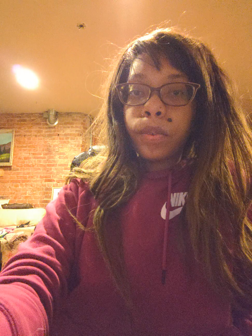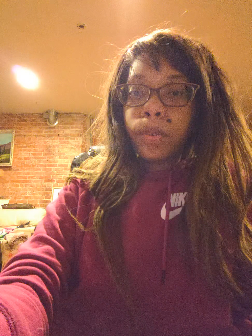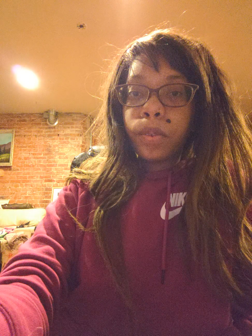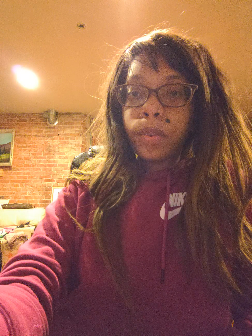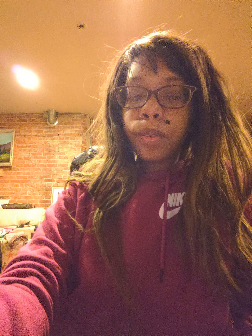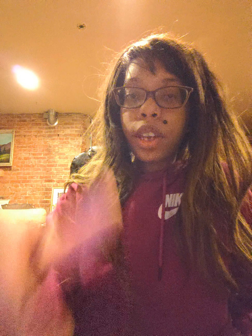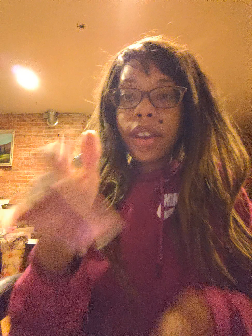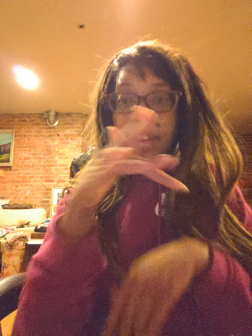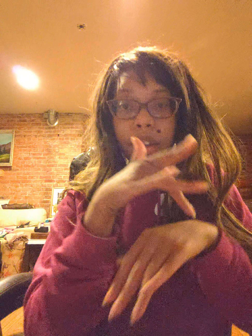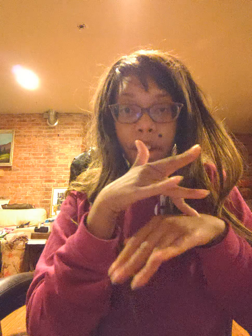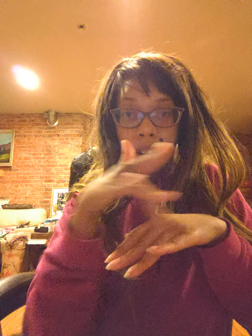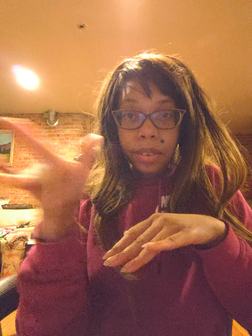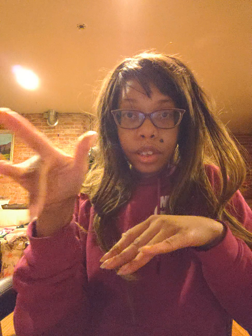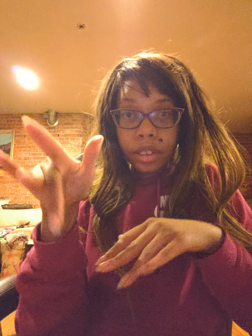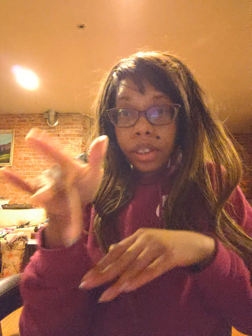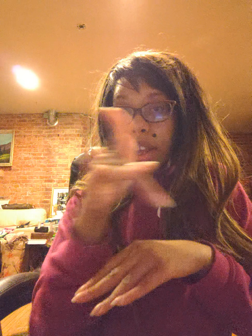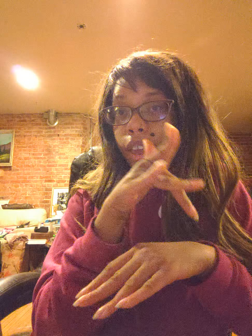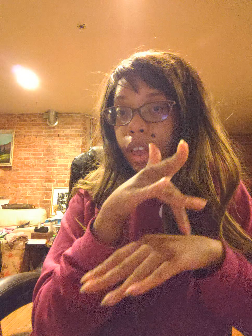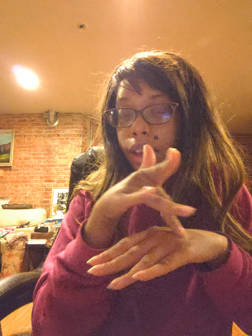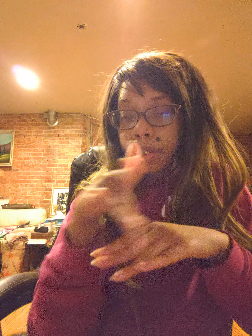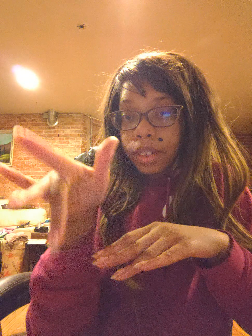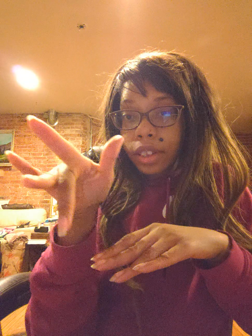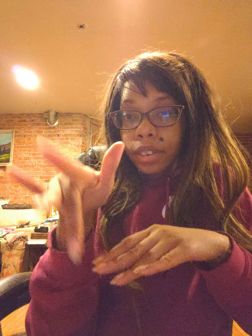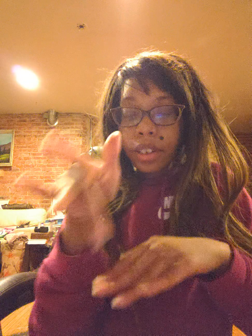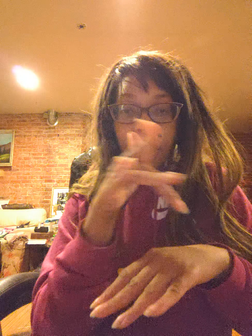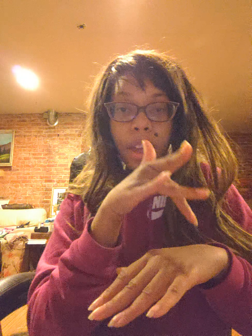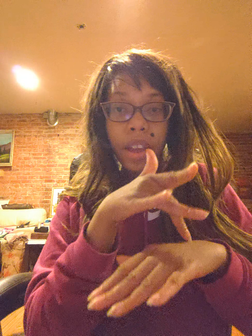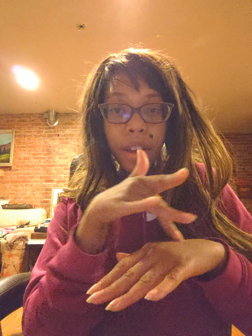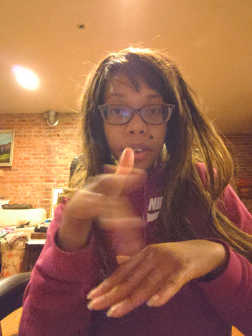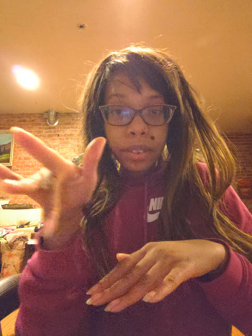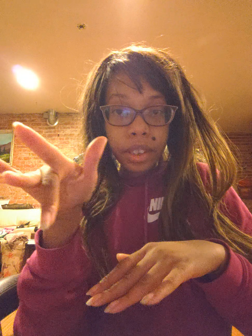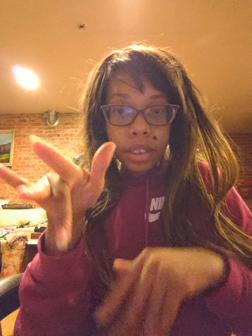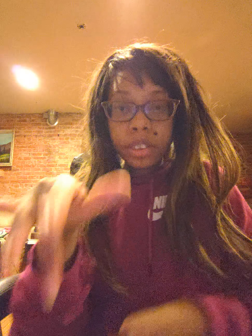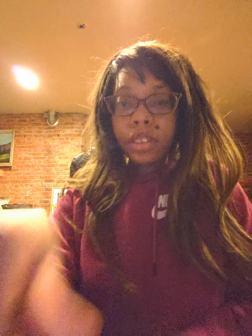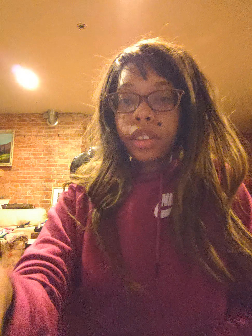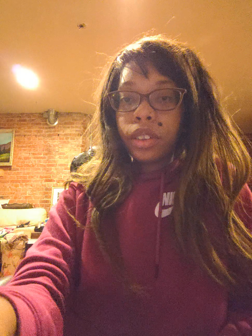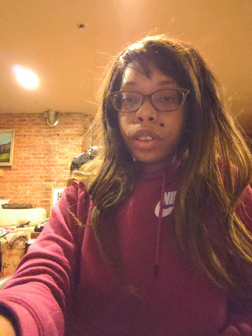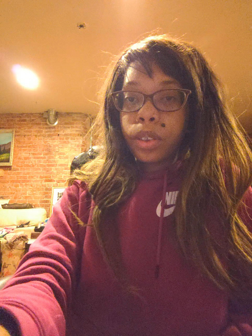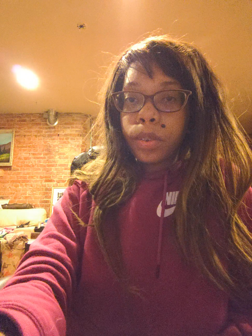empty